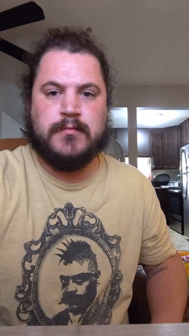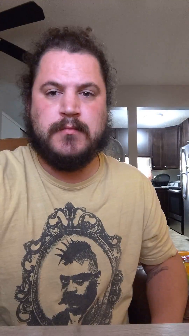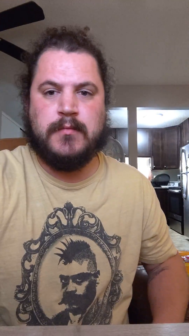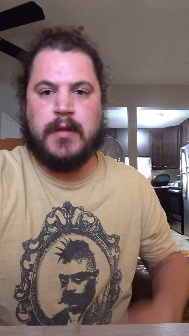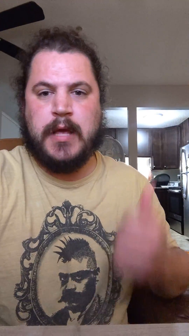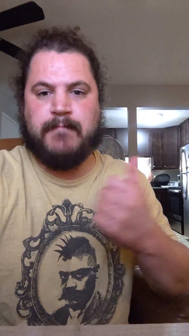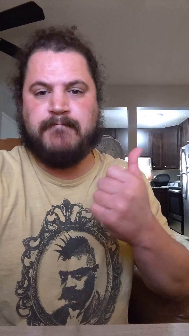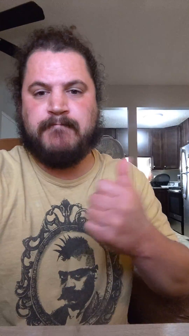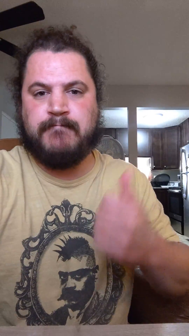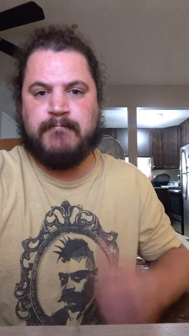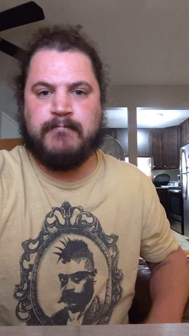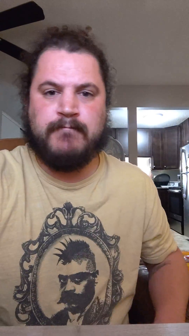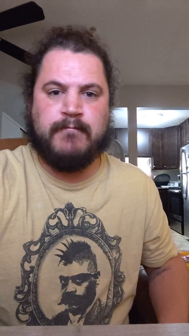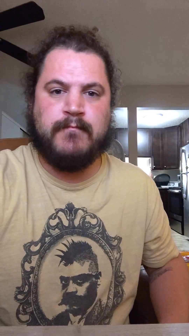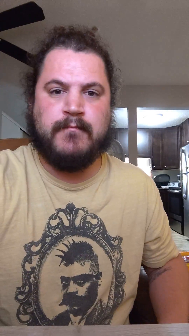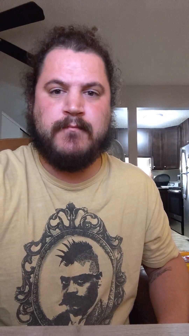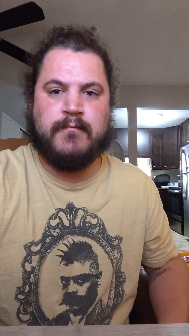help